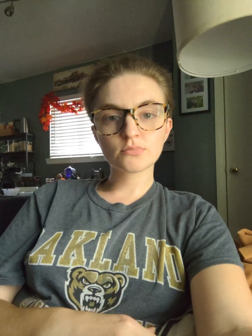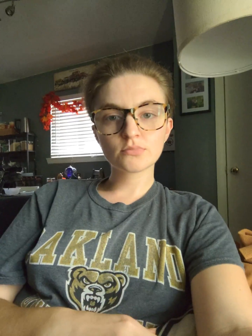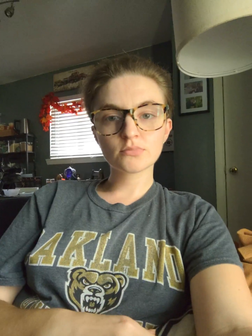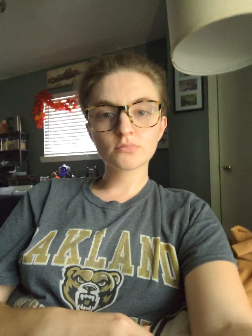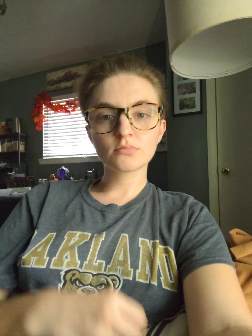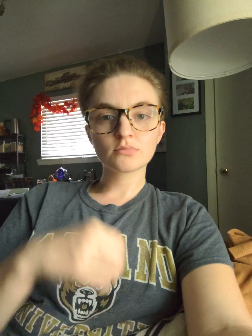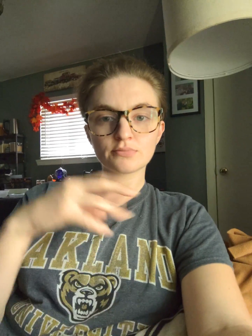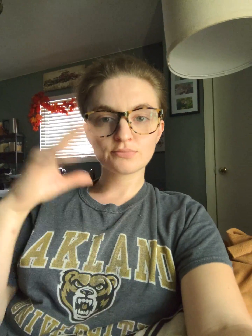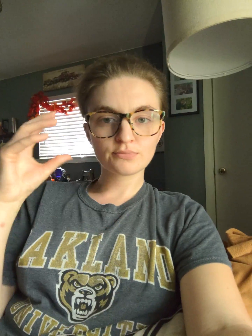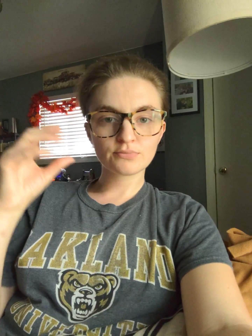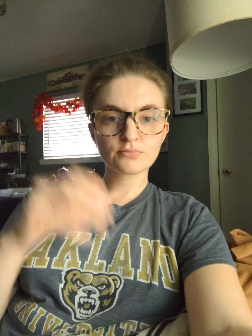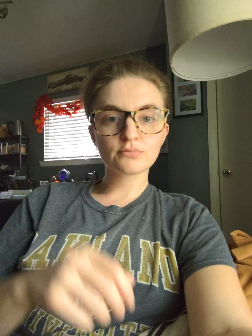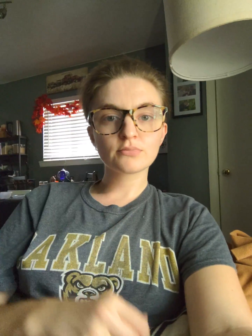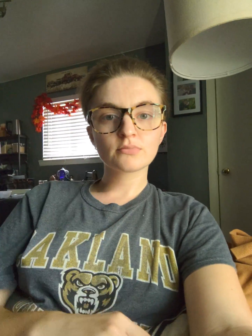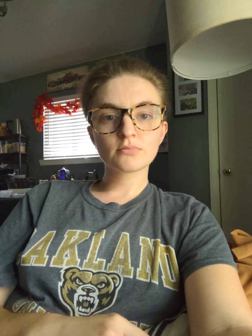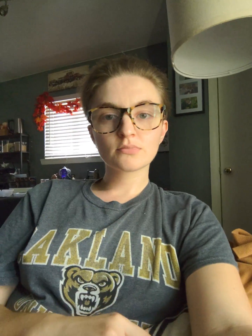bubbles